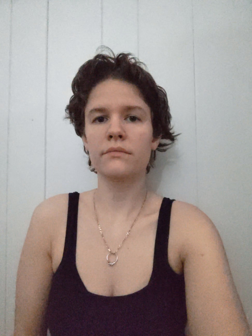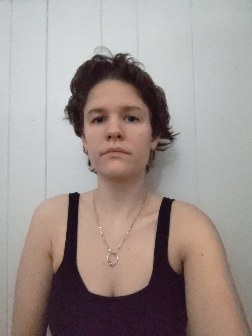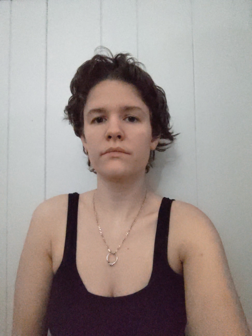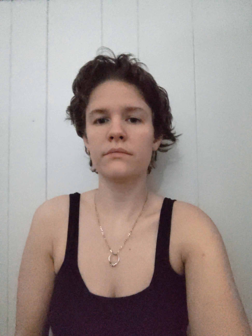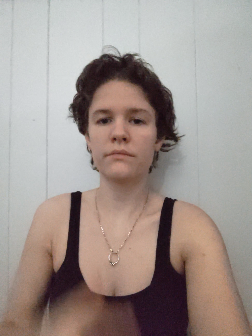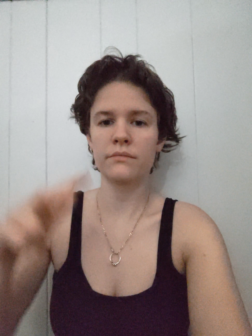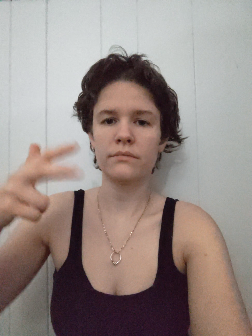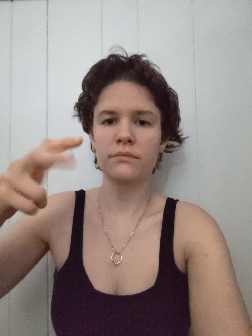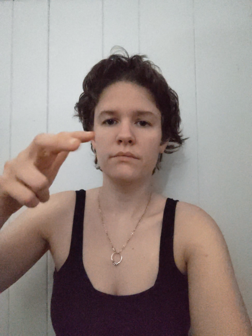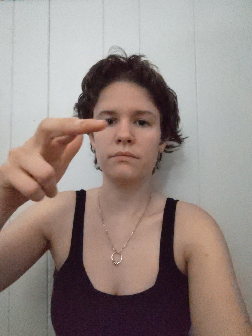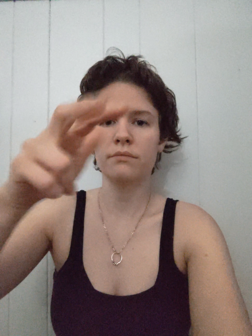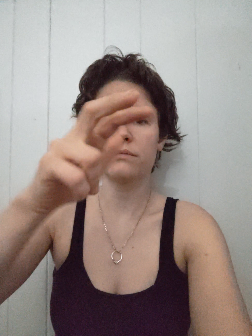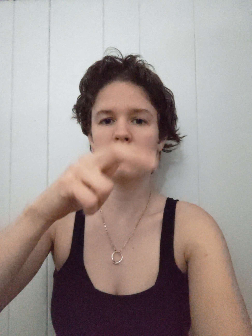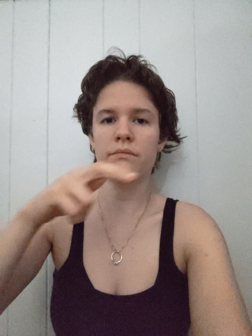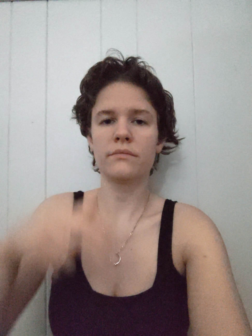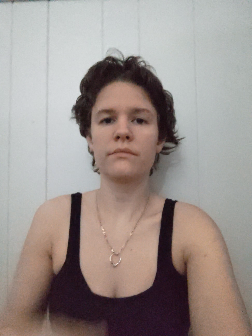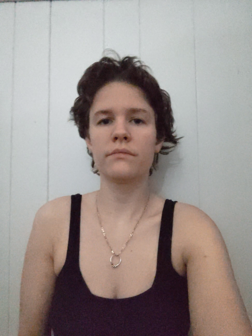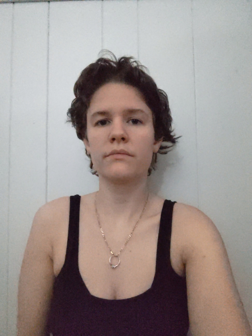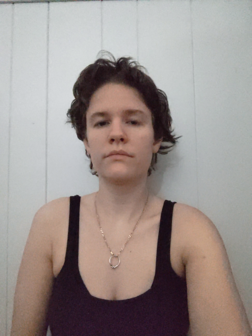helicopter